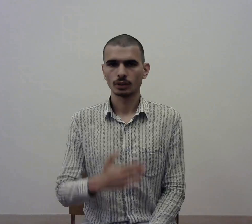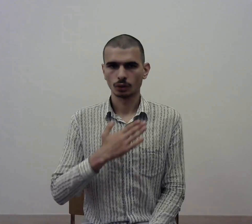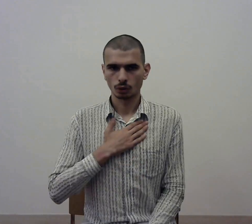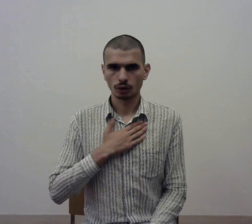mən